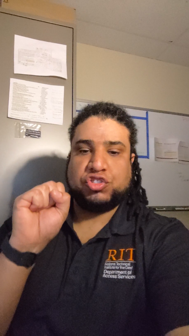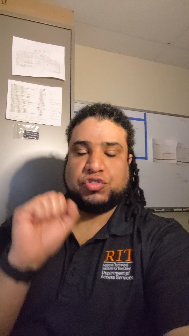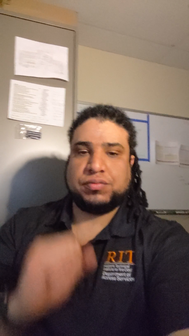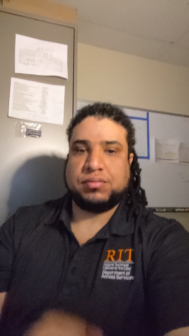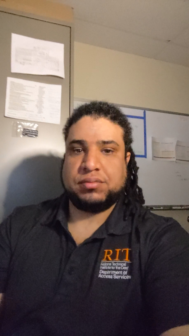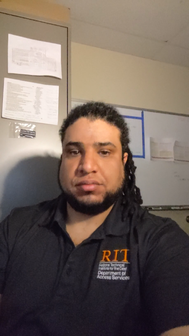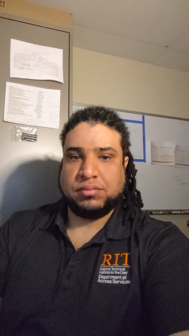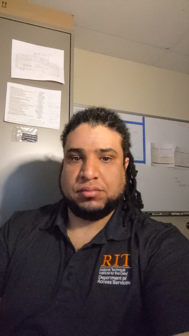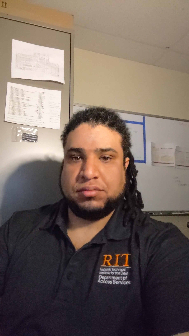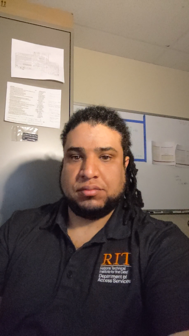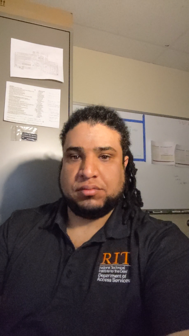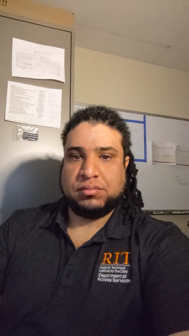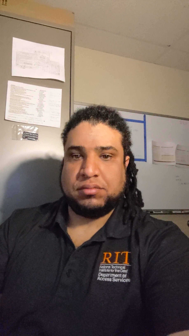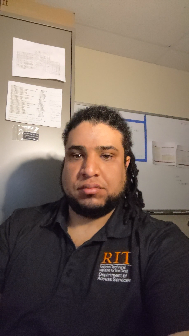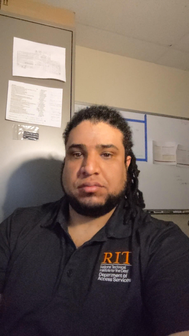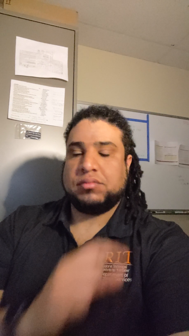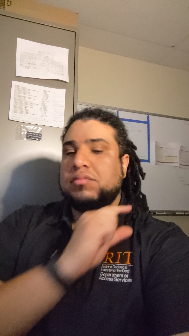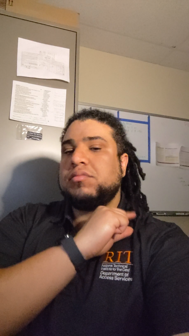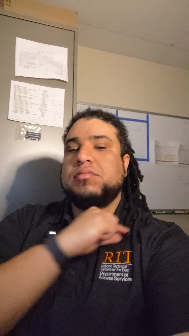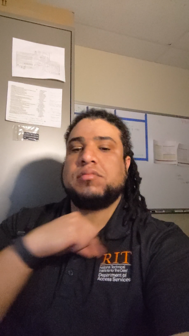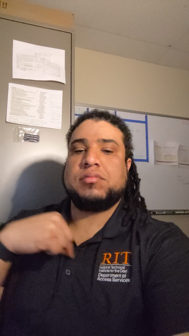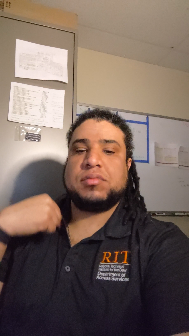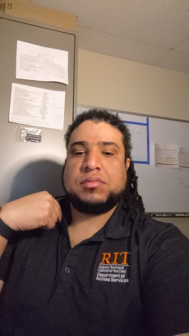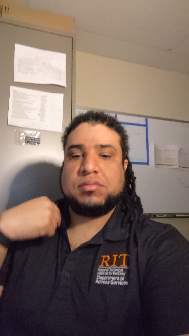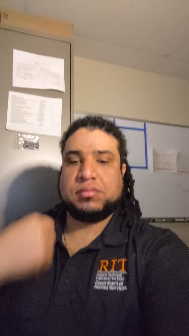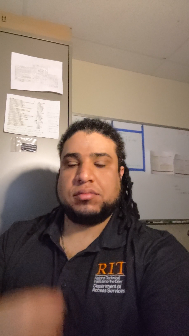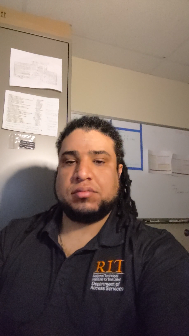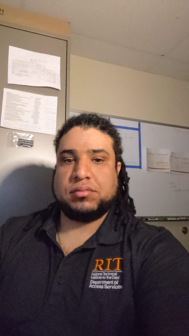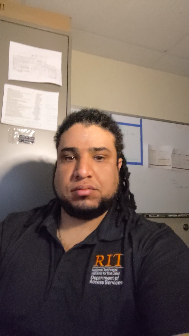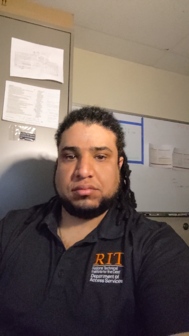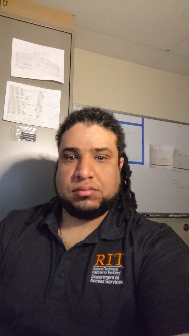necklace